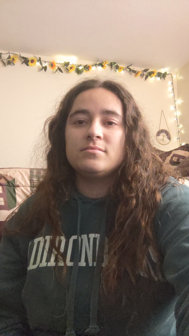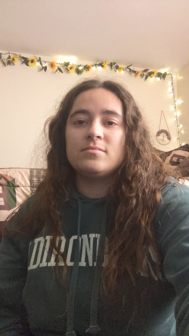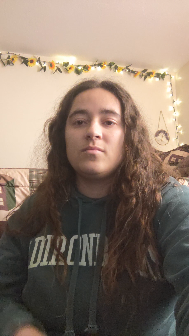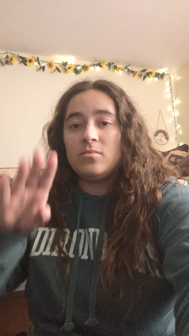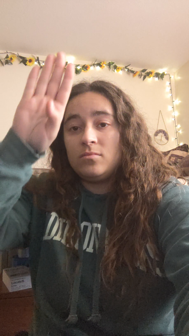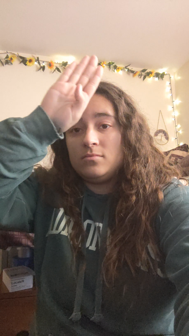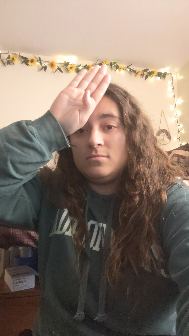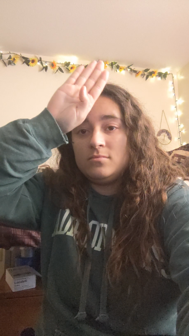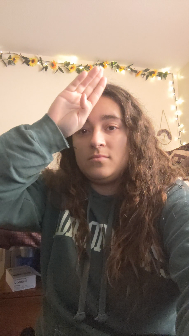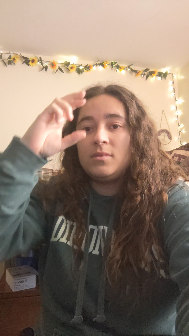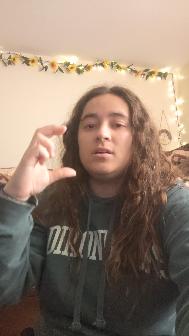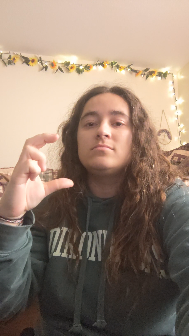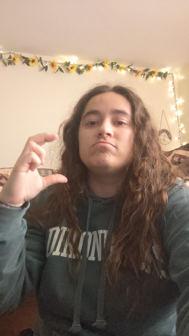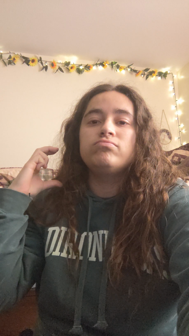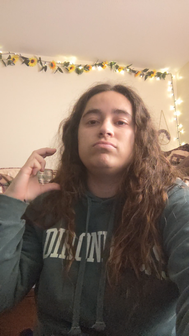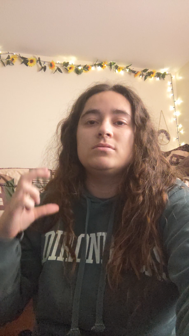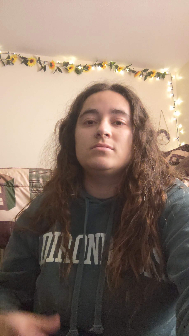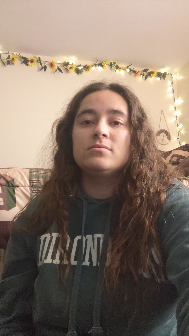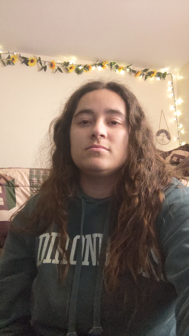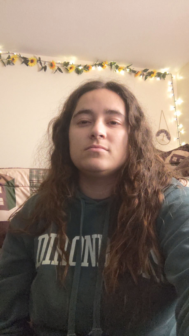fire truck